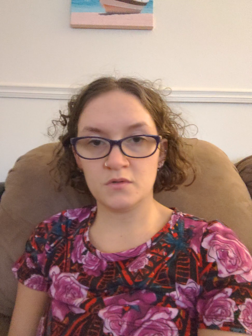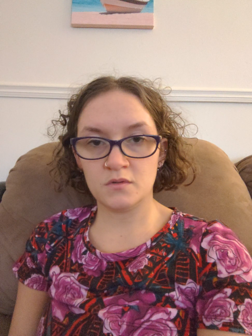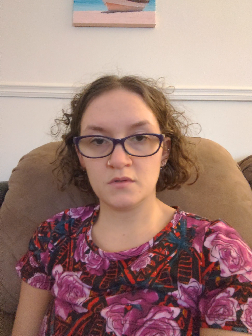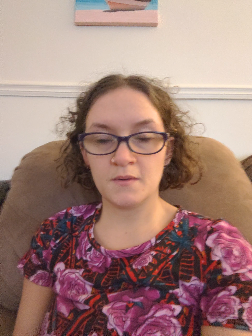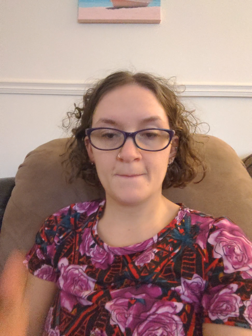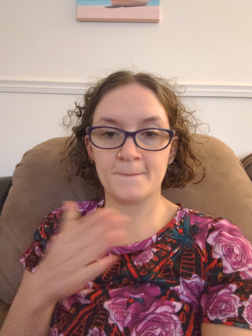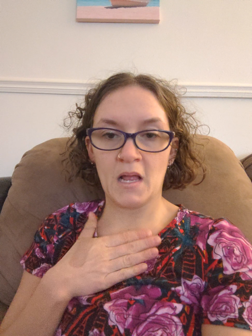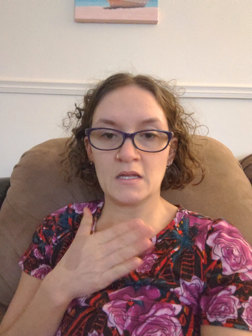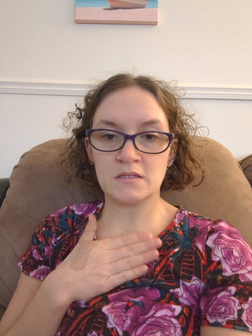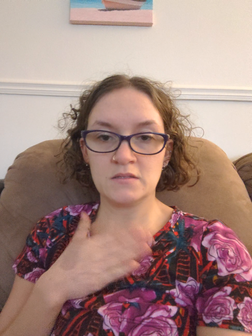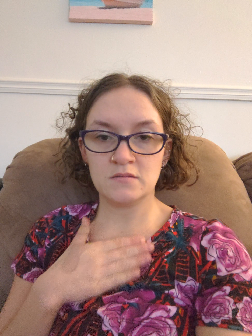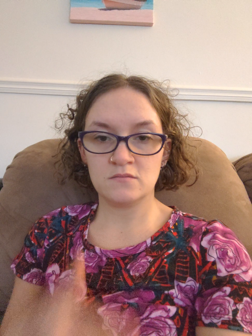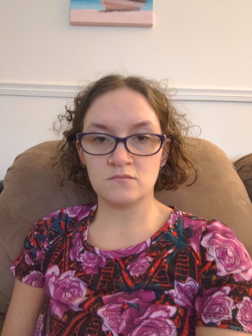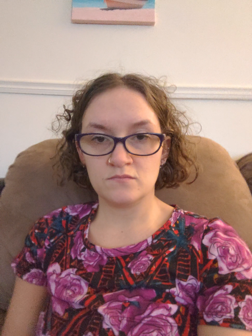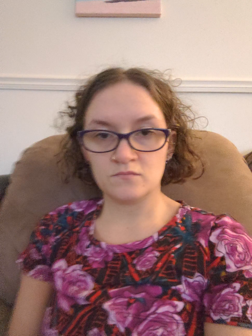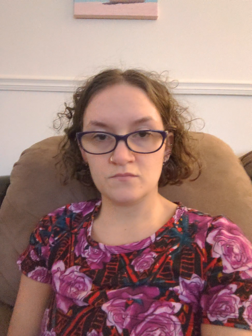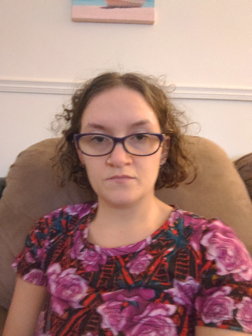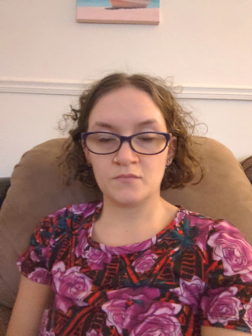my